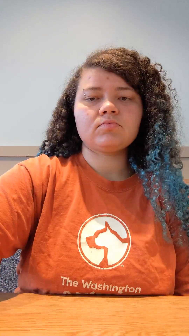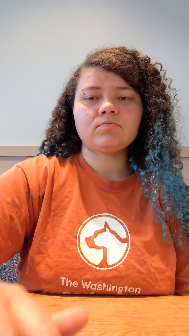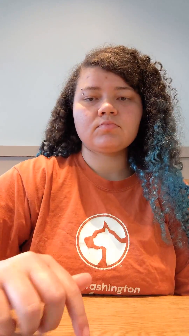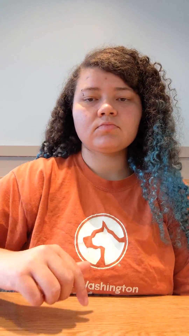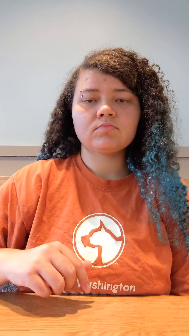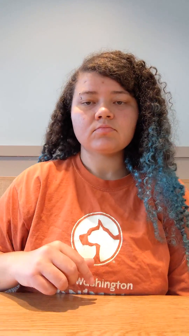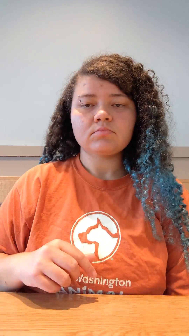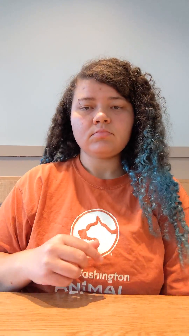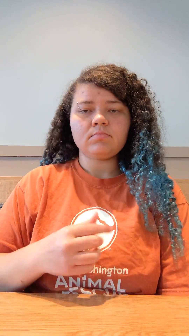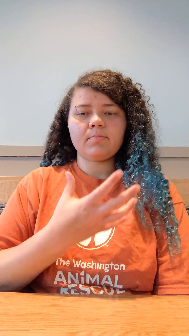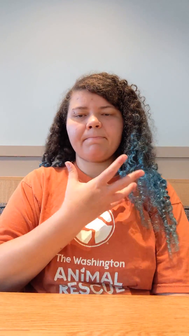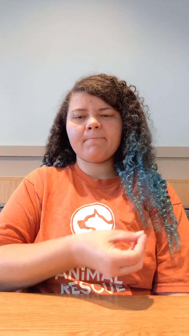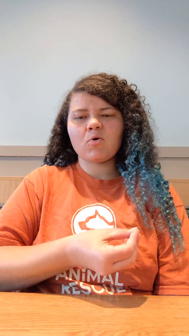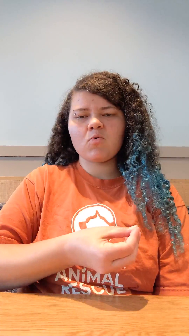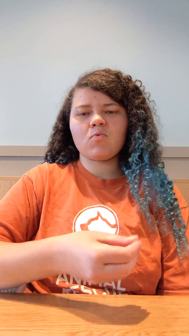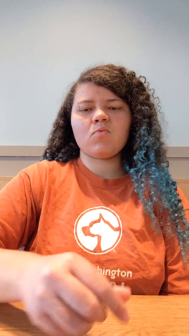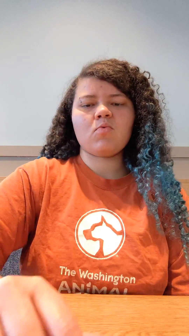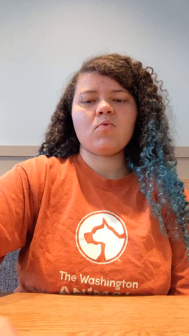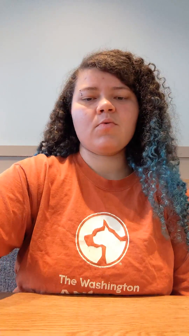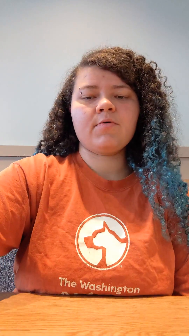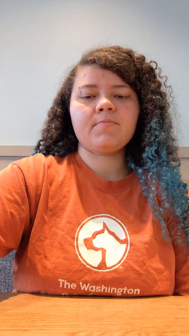poor